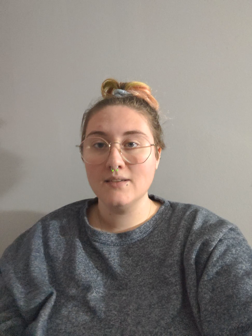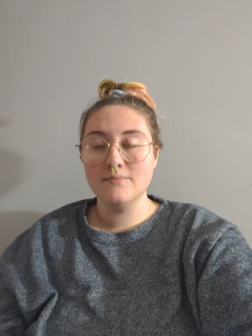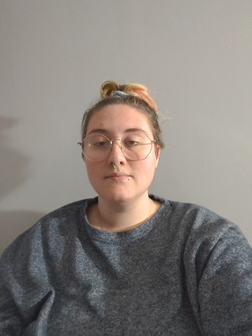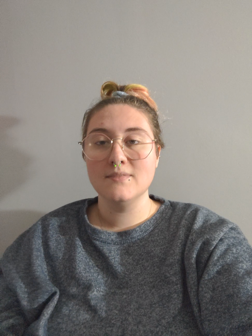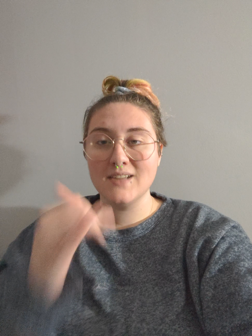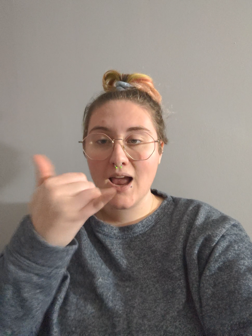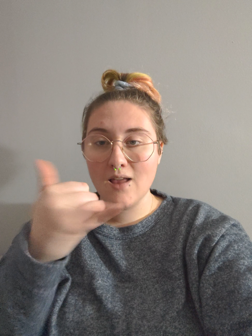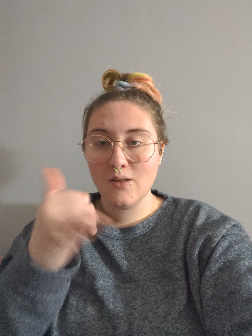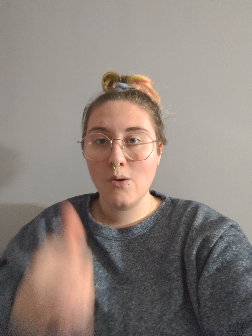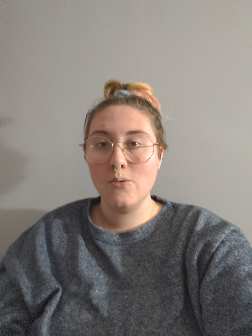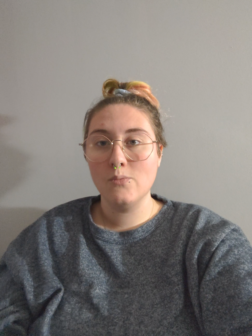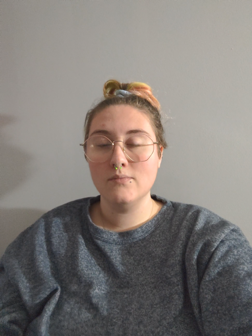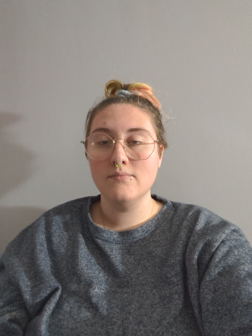yellow